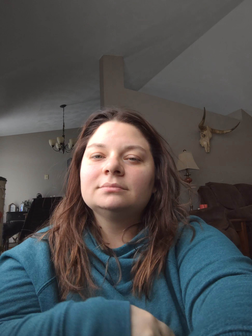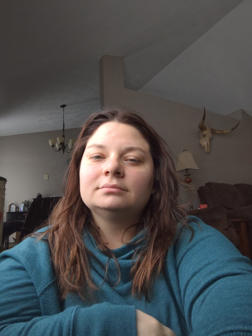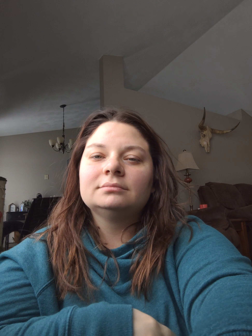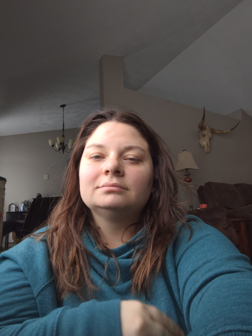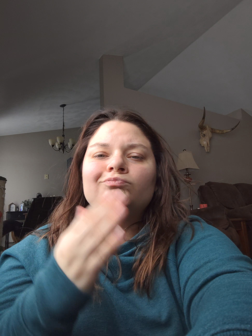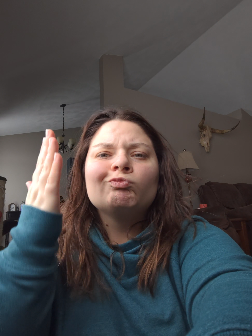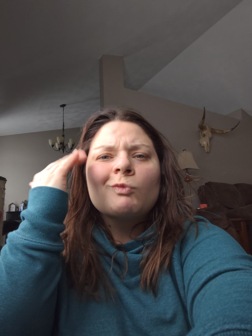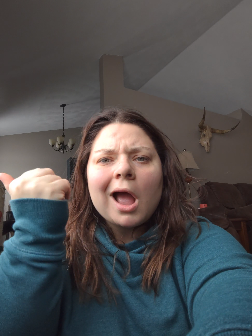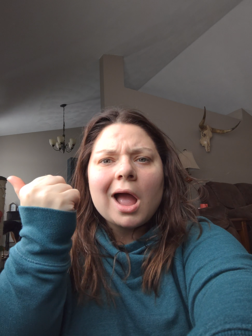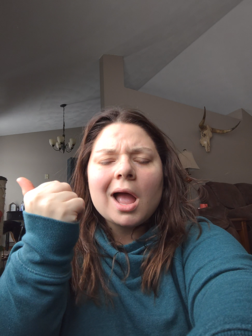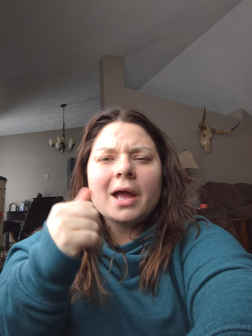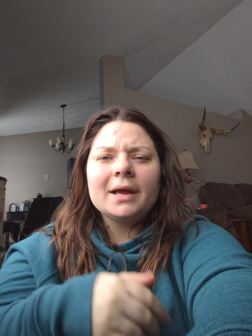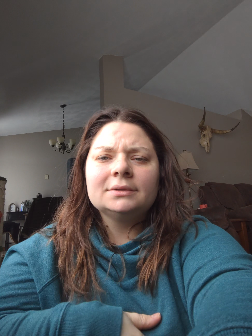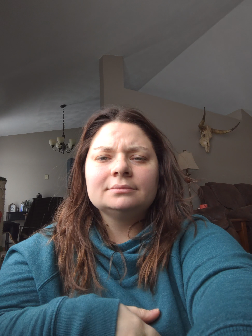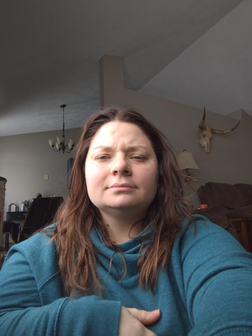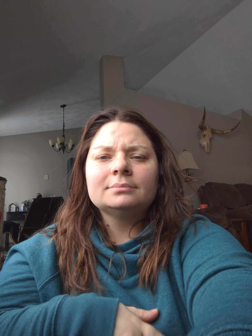why